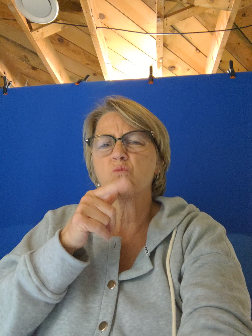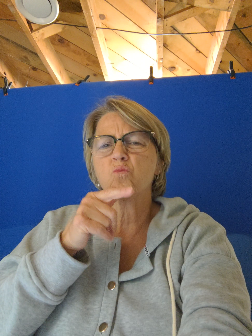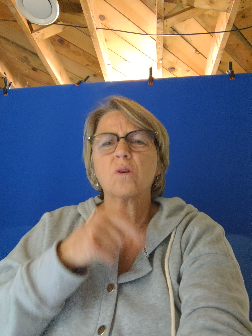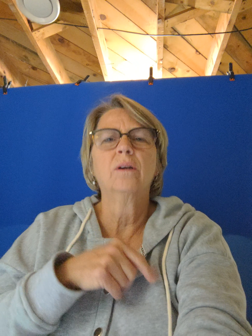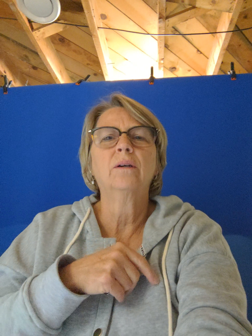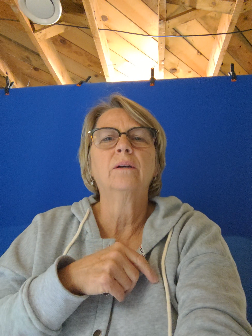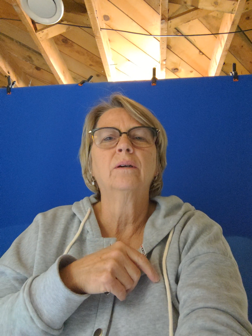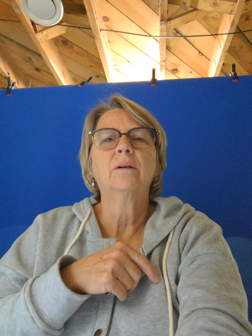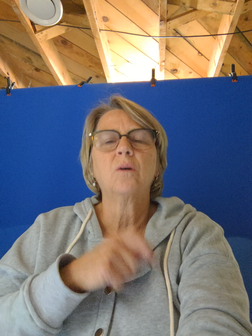who